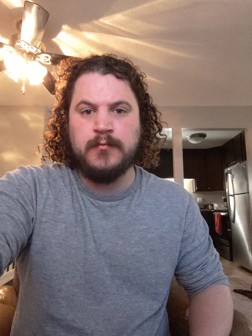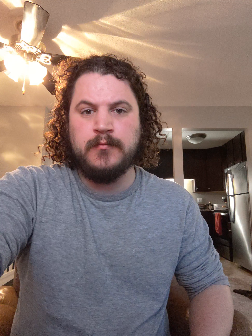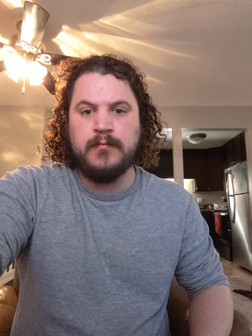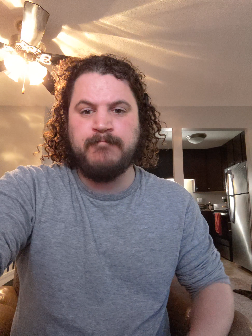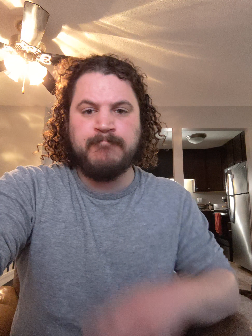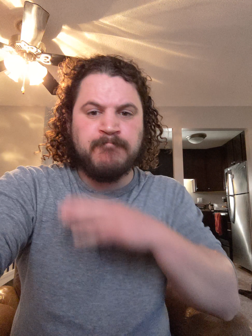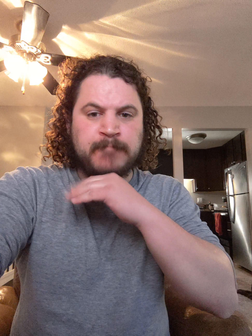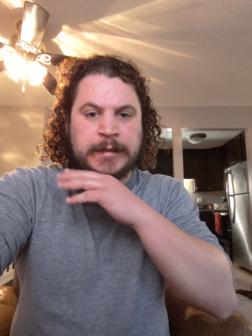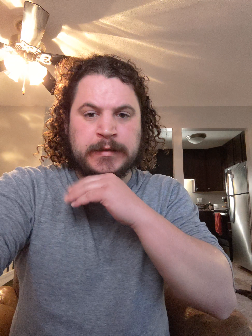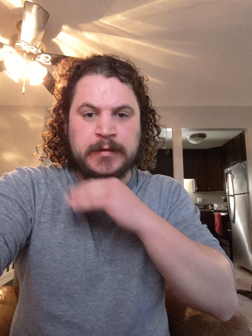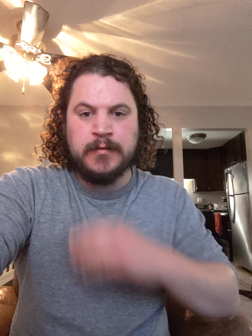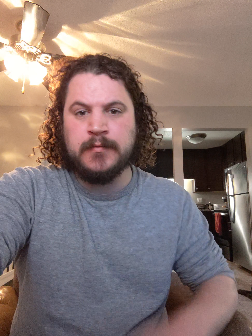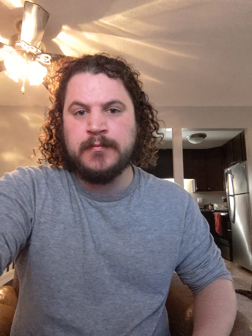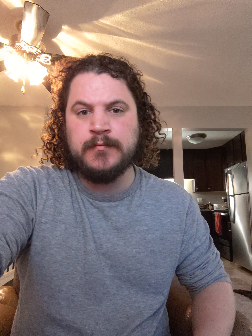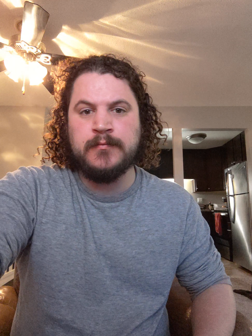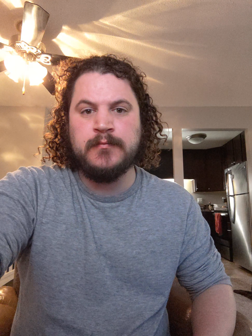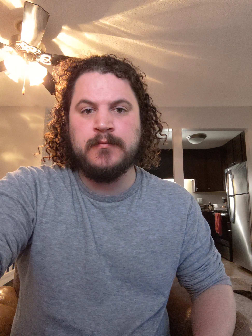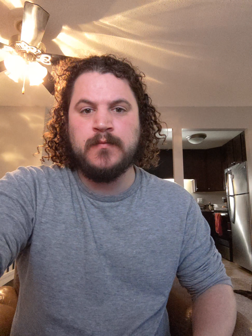pig